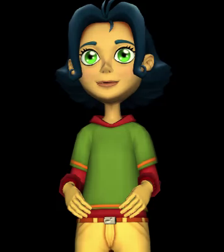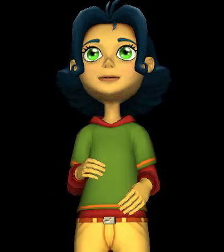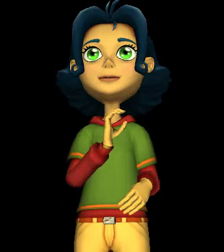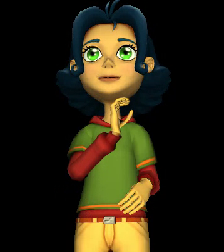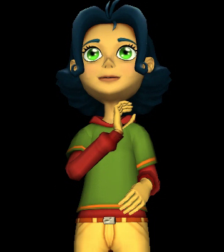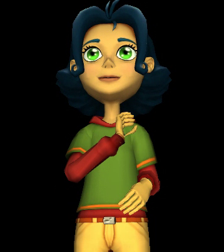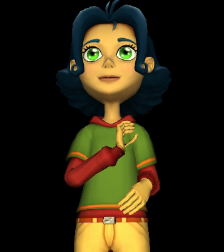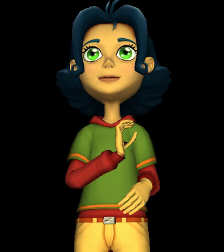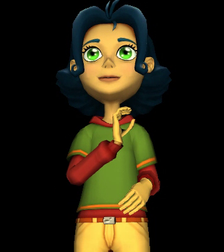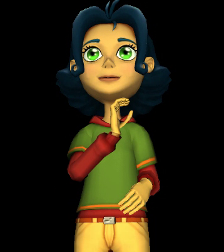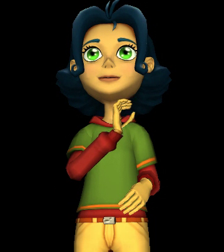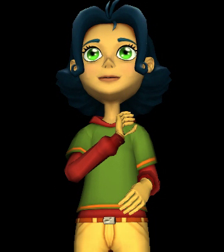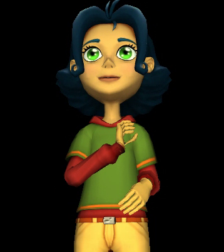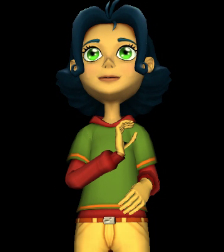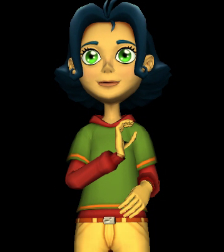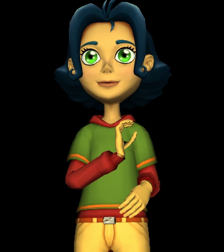يحاول